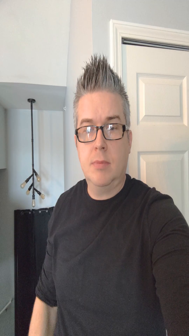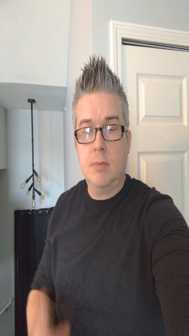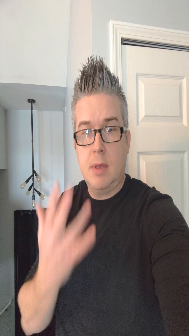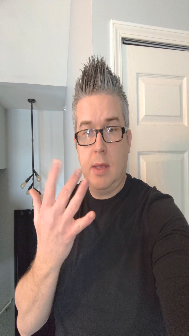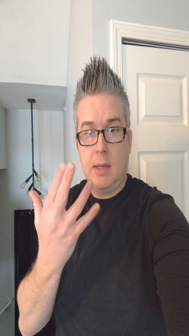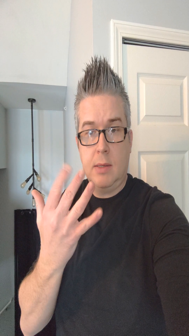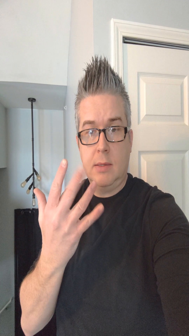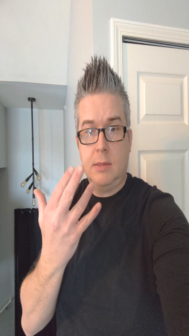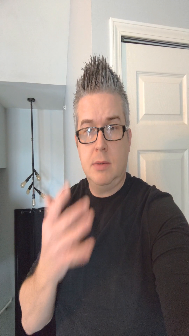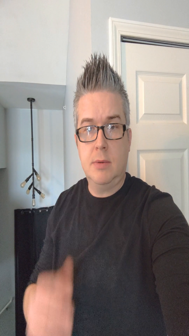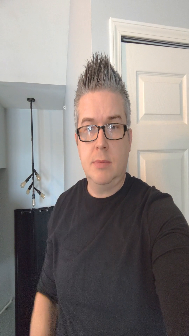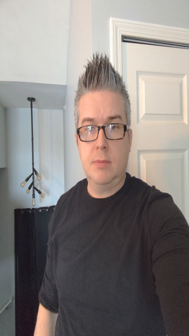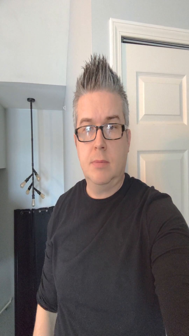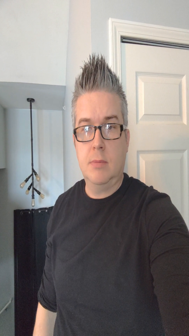finger